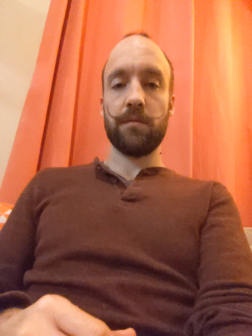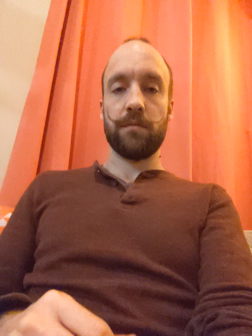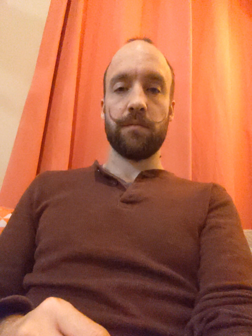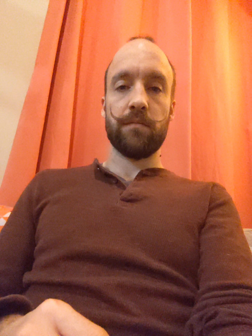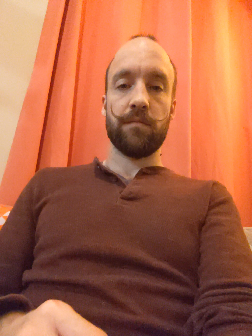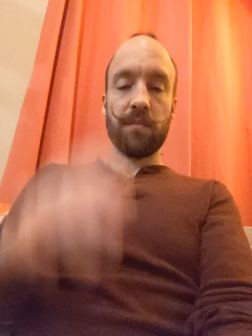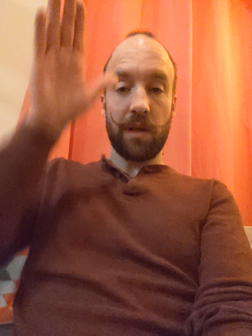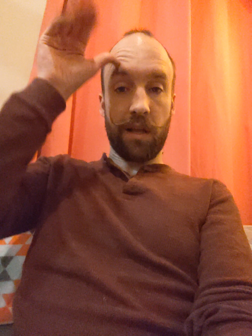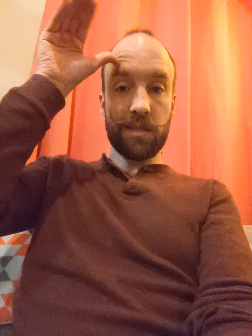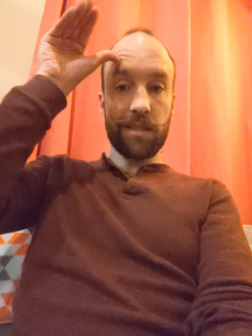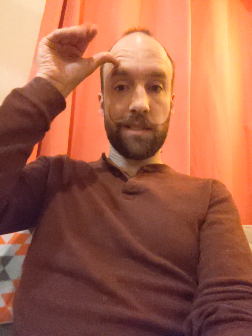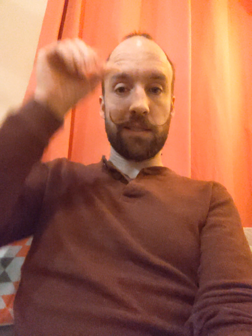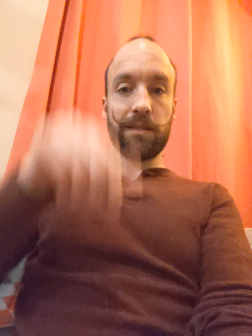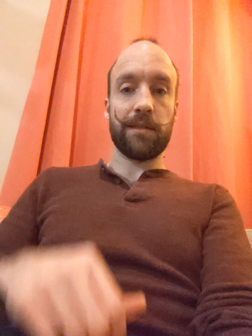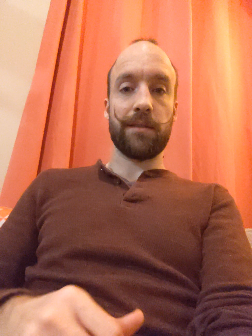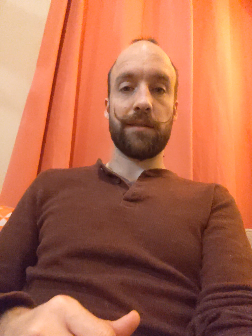donkey